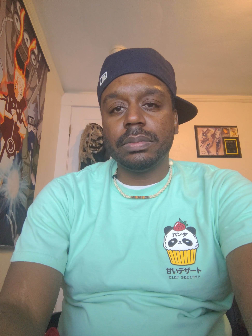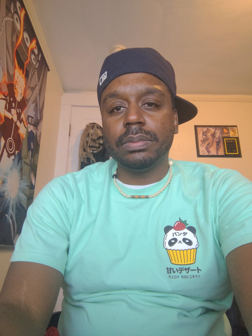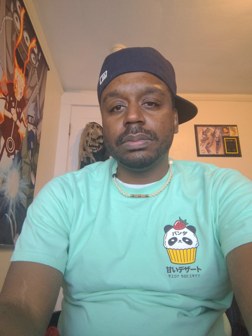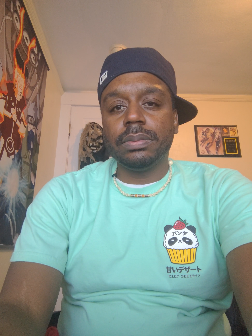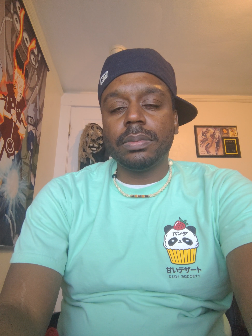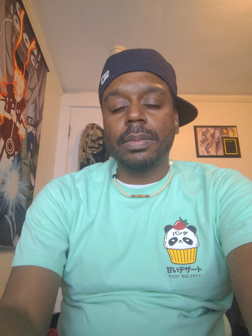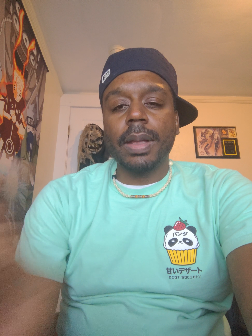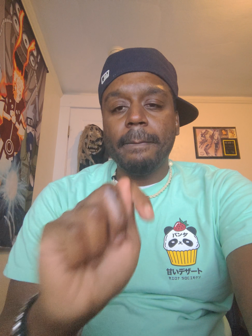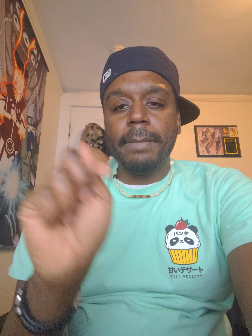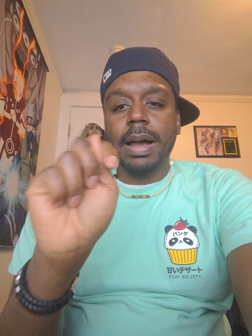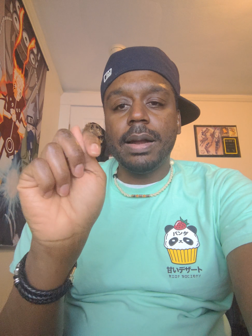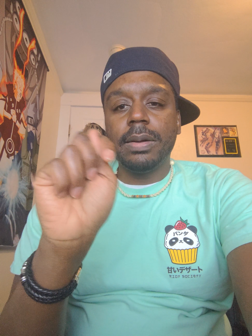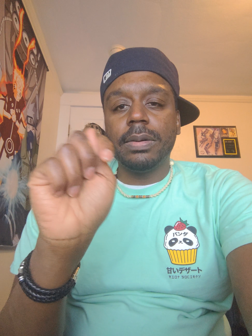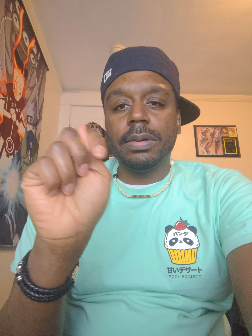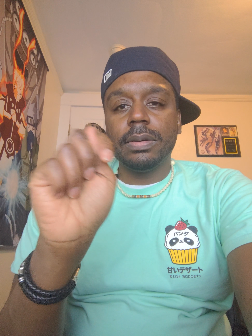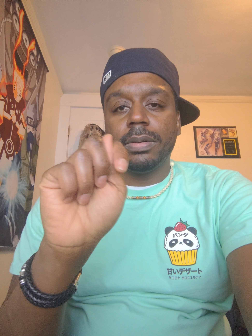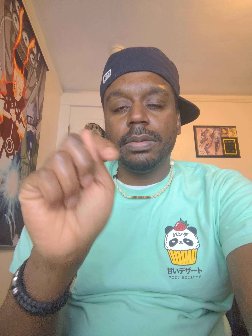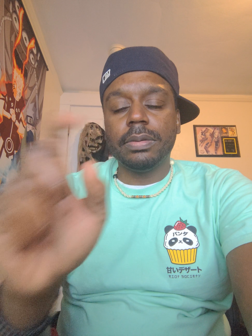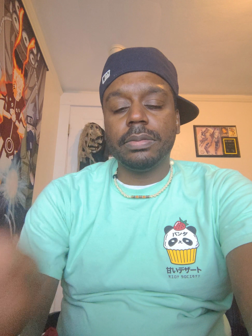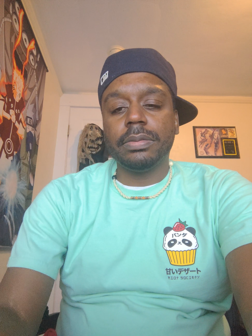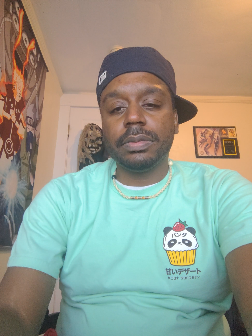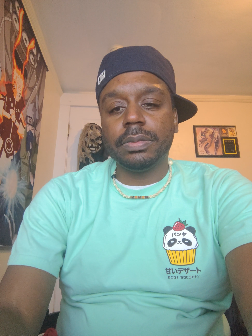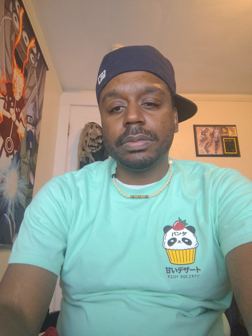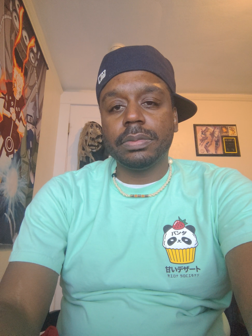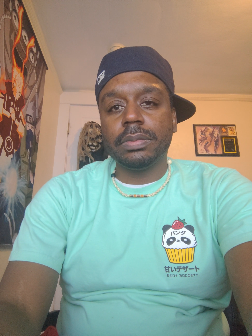potty